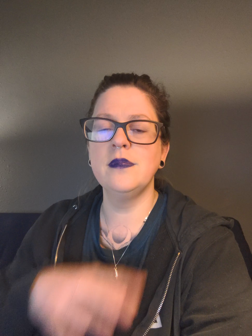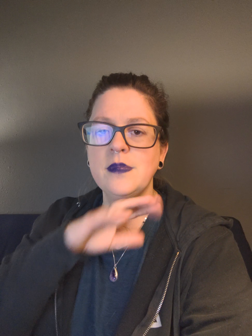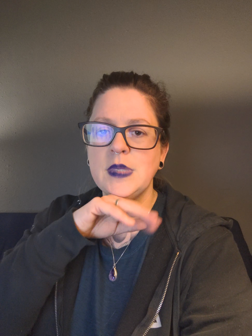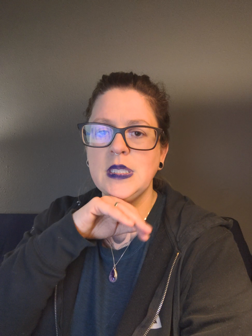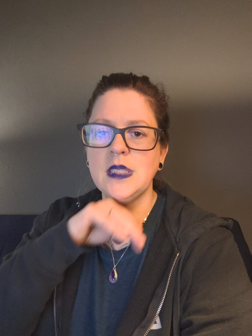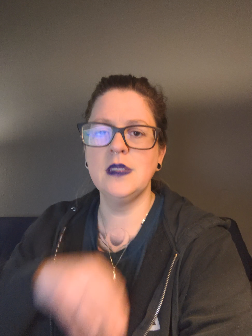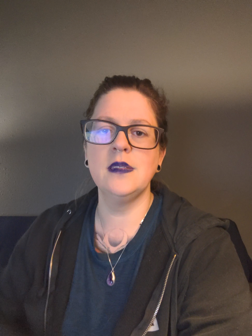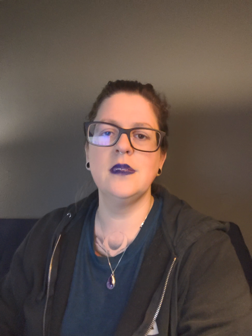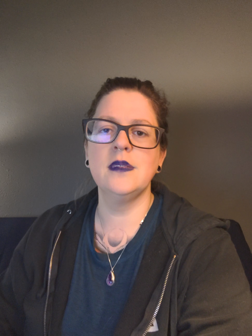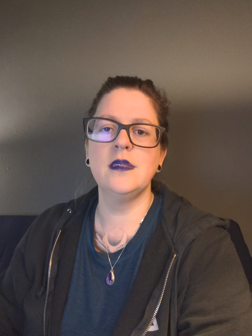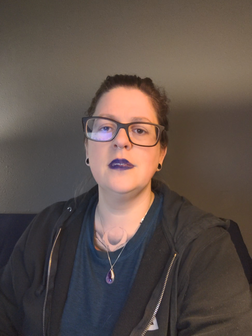pig